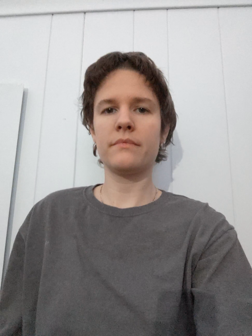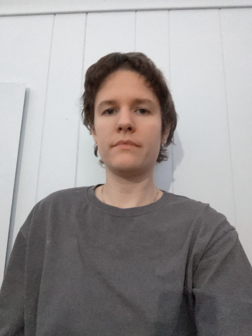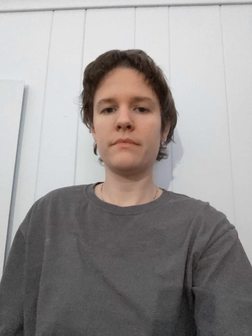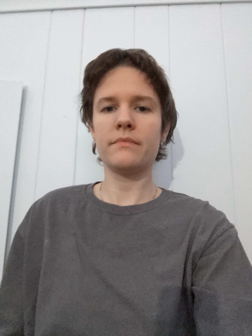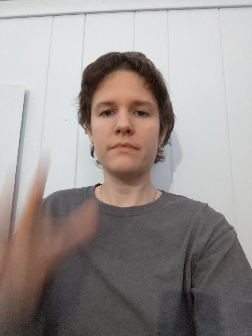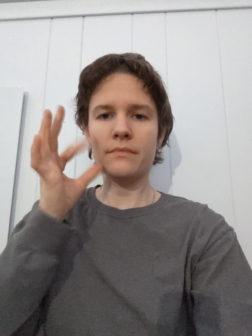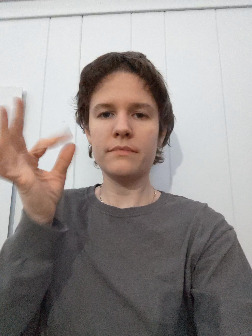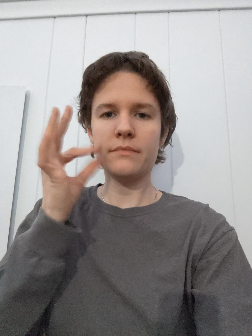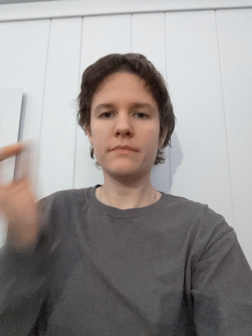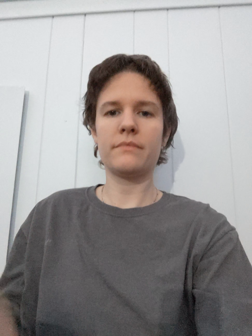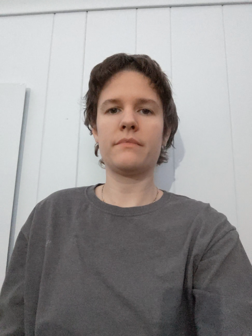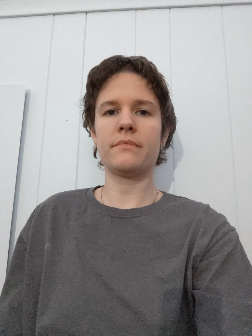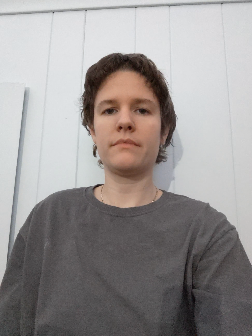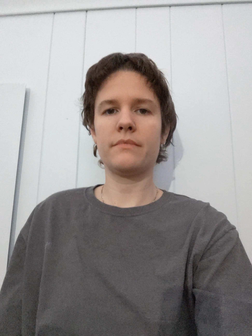kitty